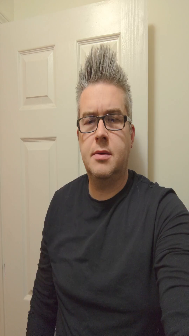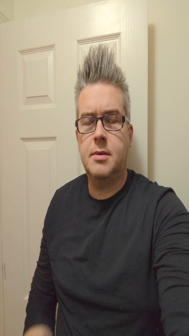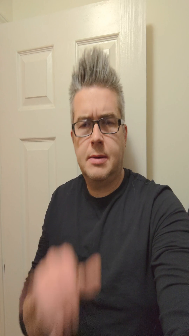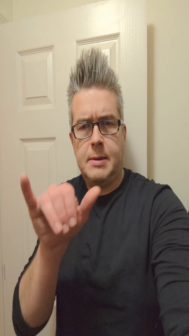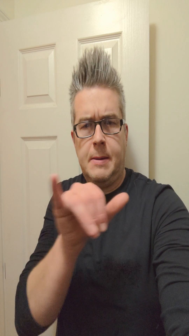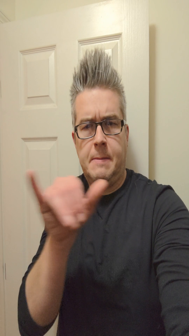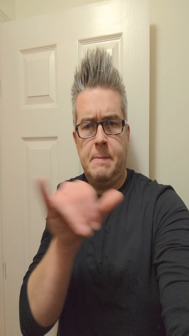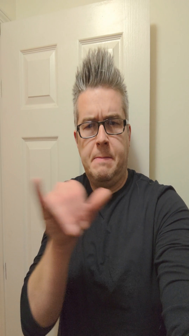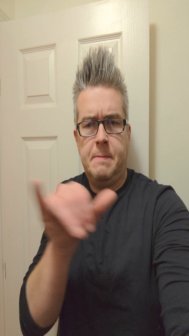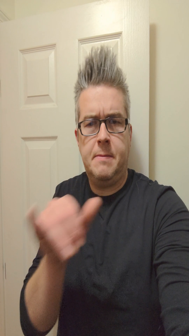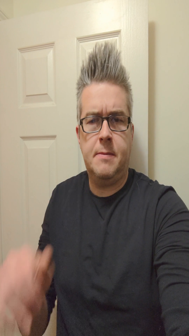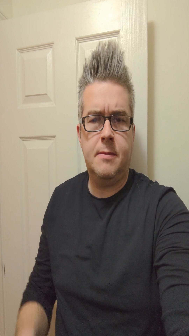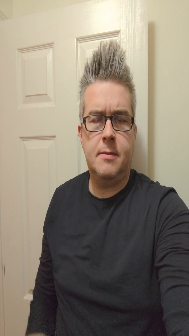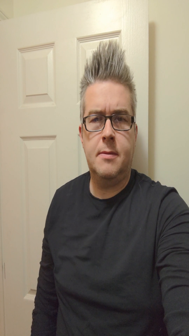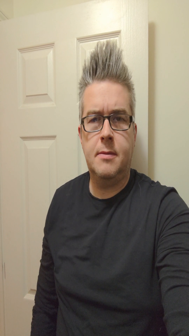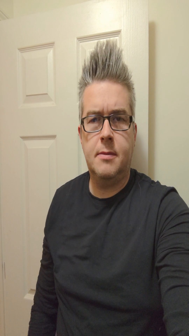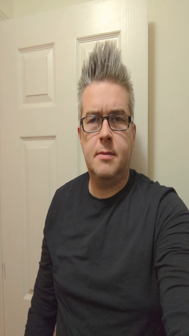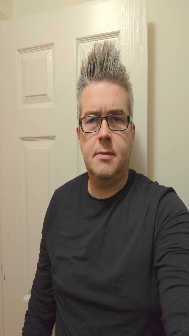same